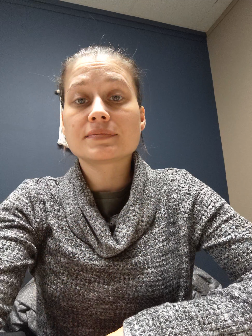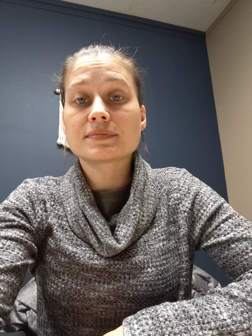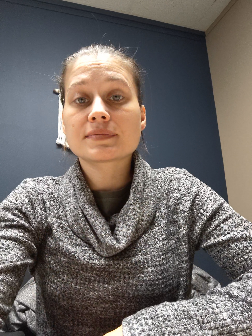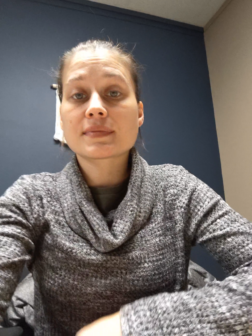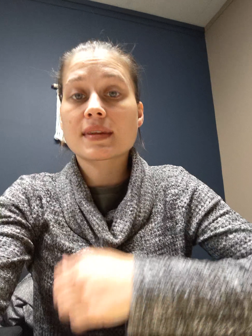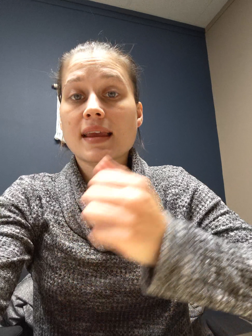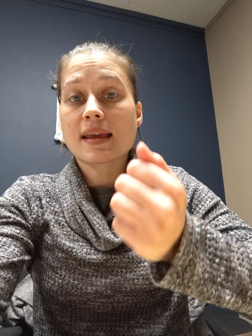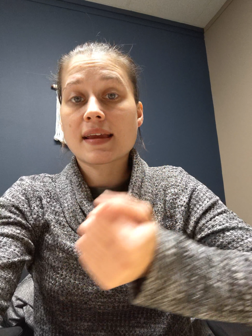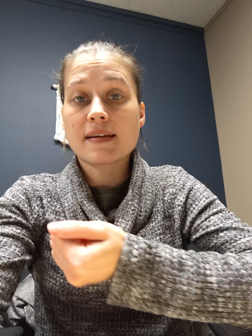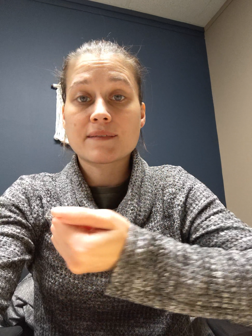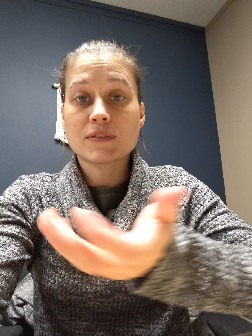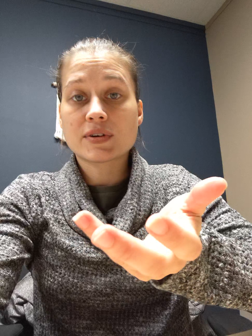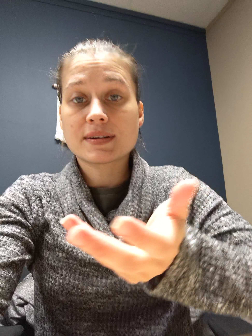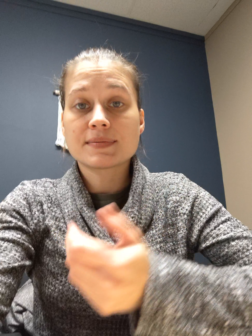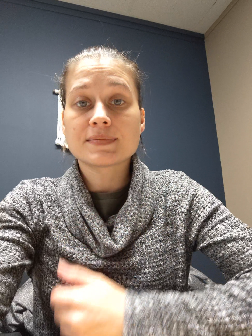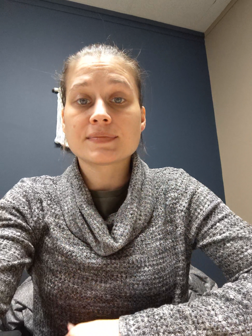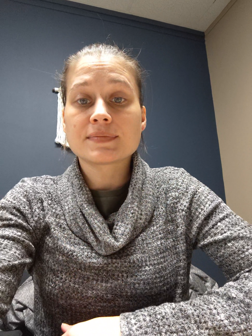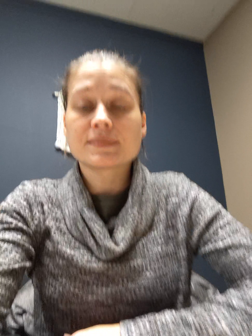every